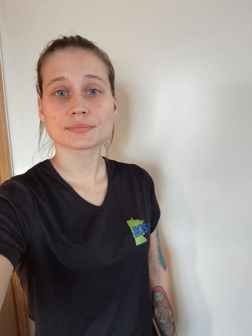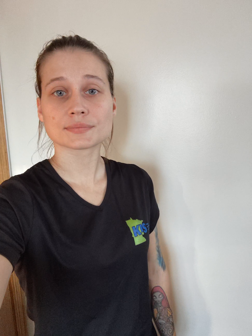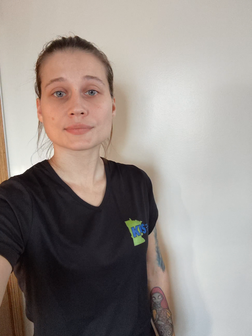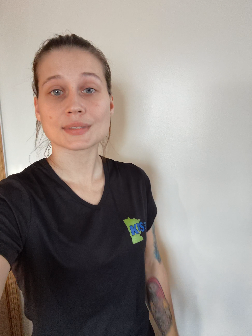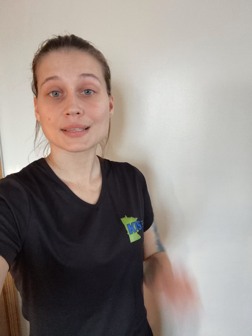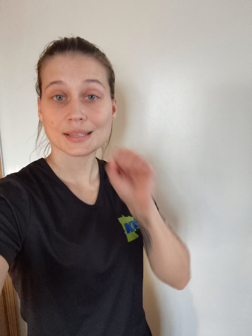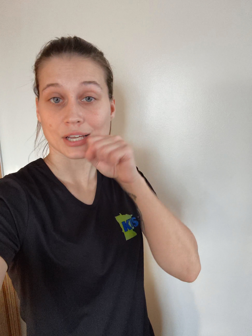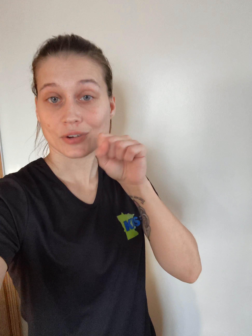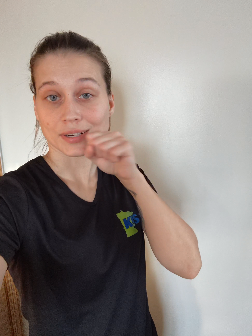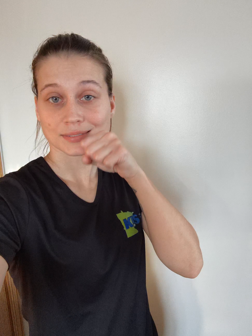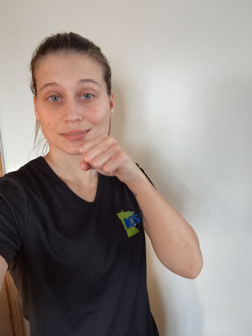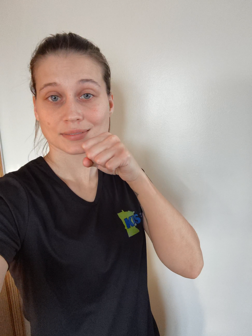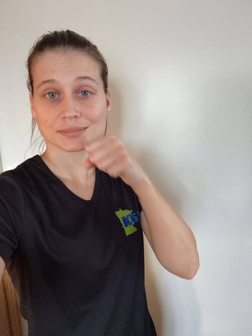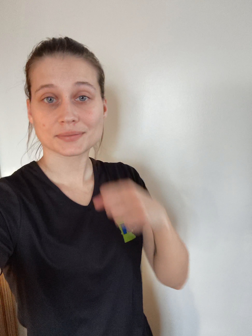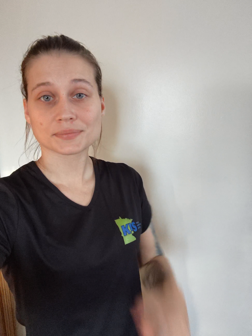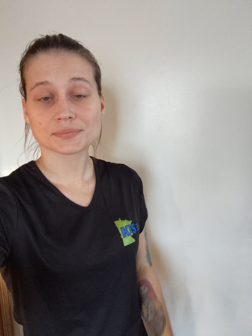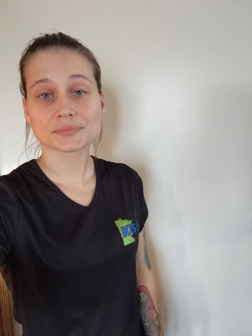carrot